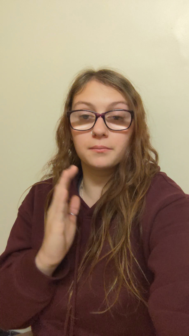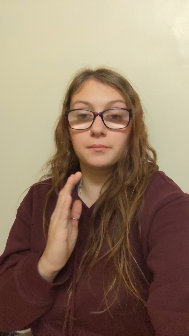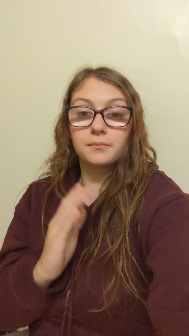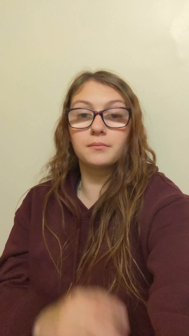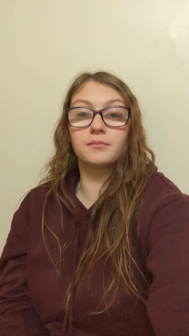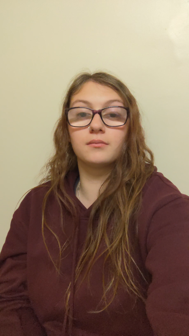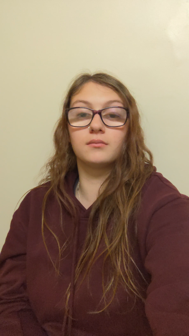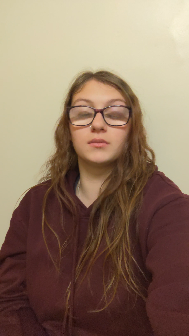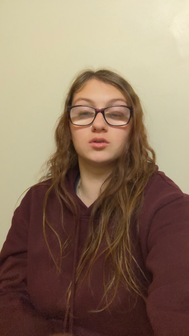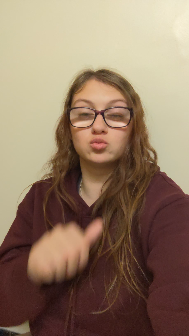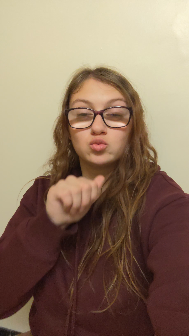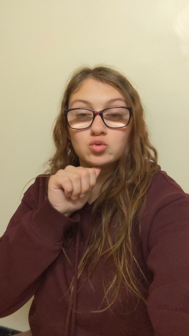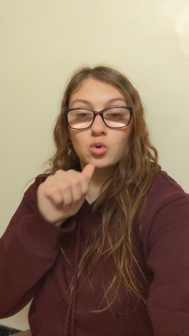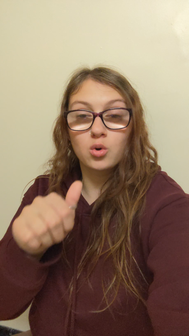don't